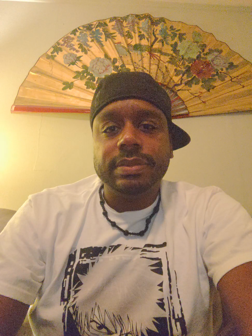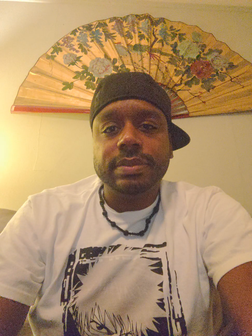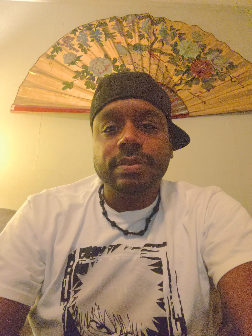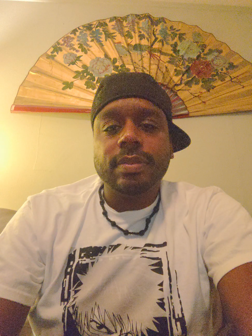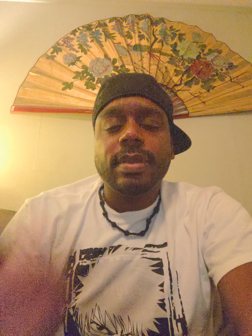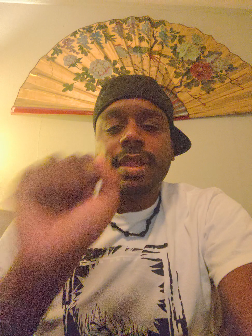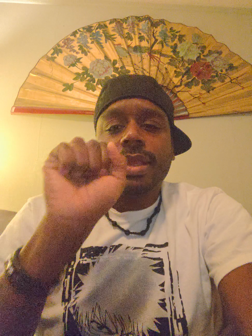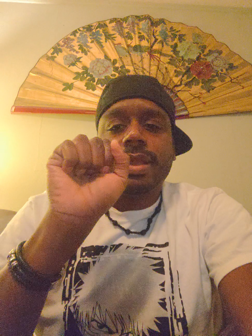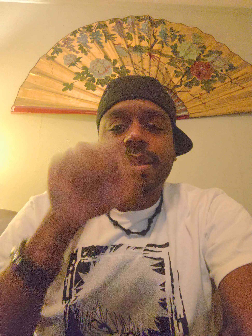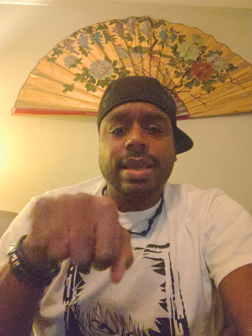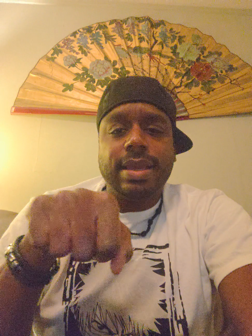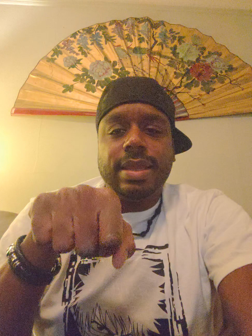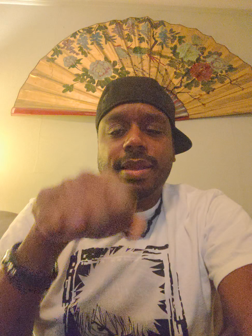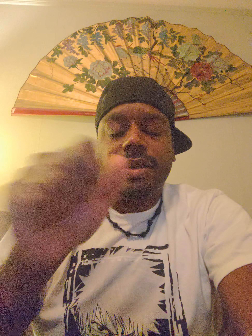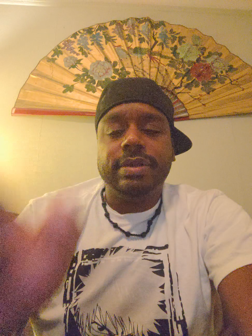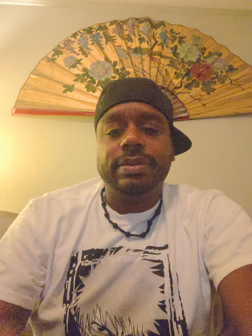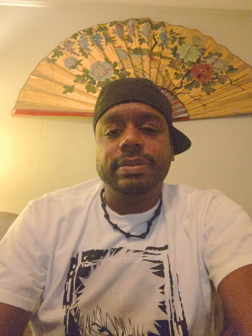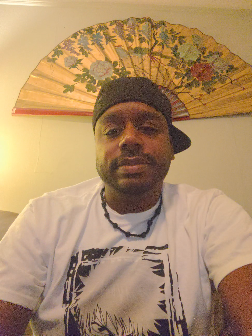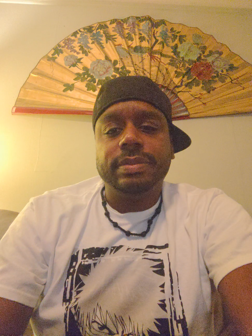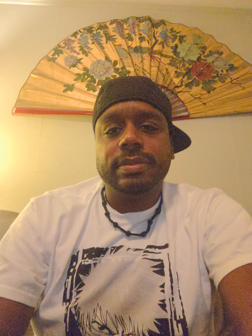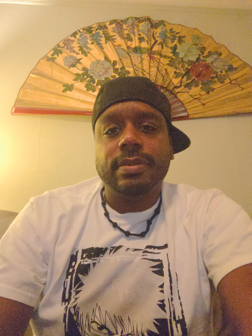can